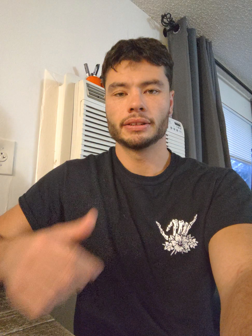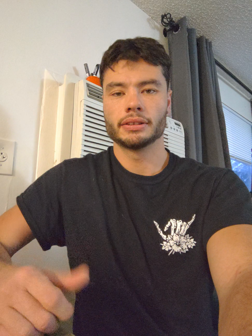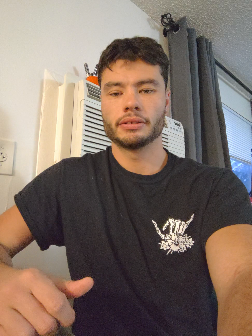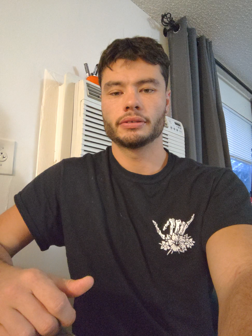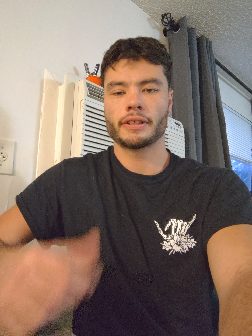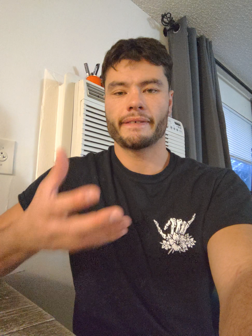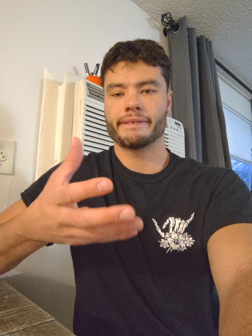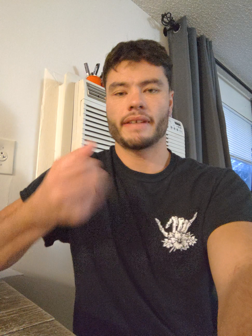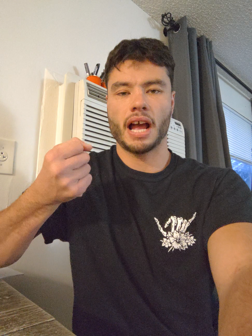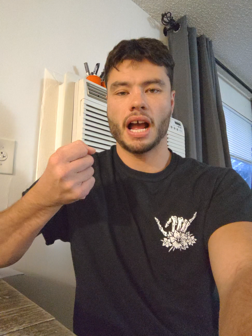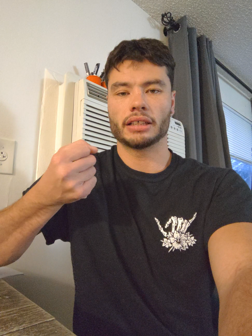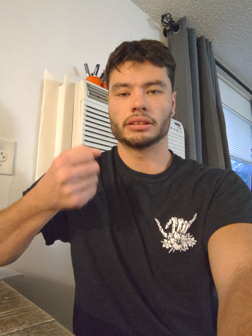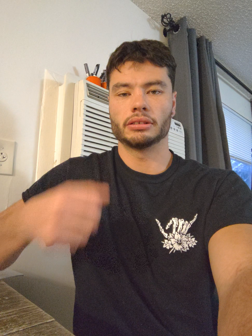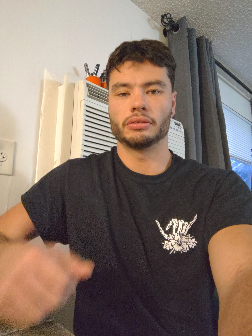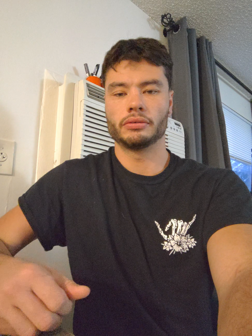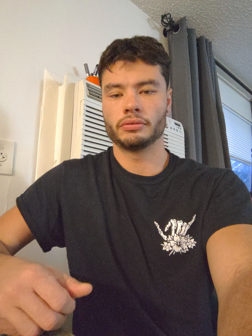fast